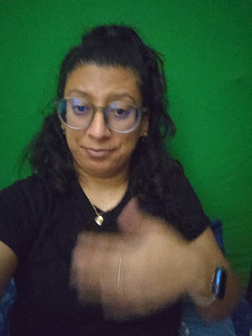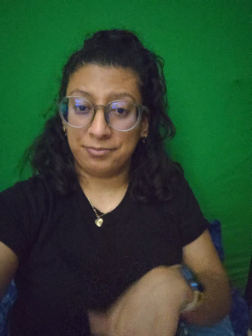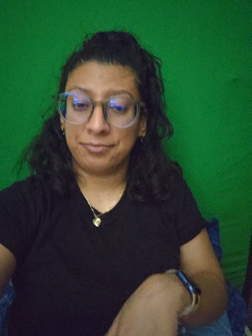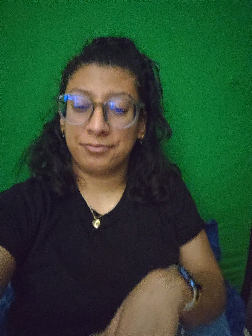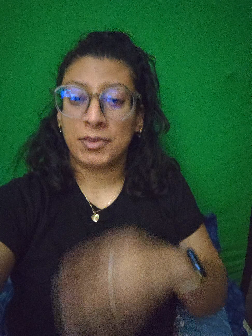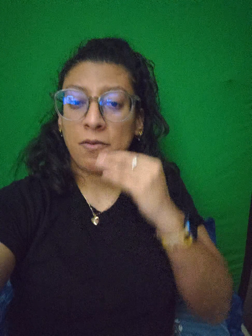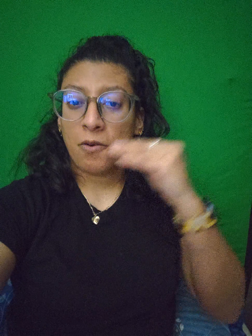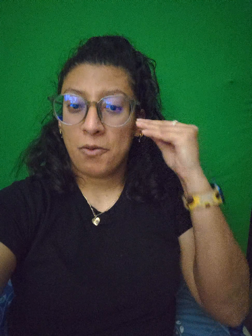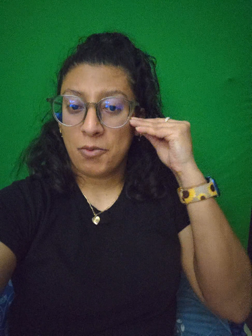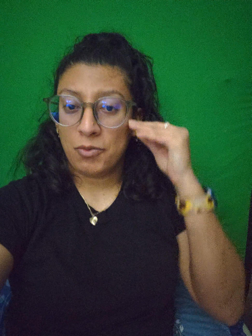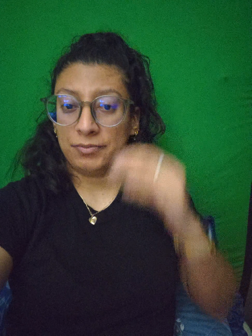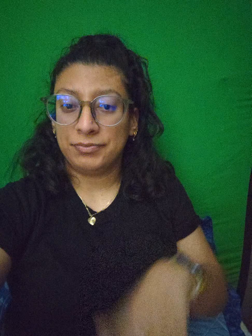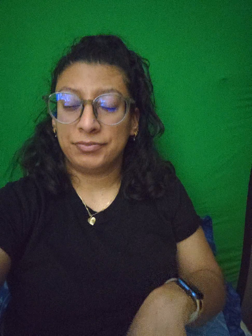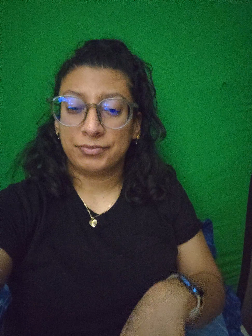home